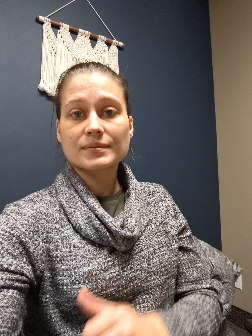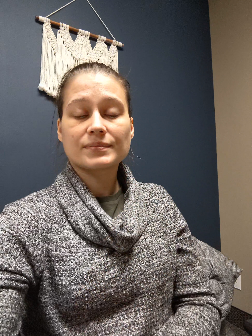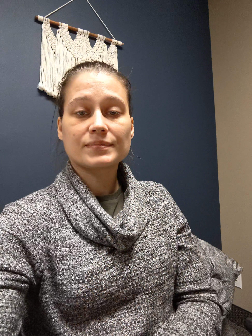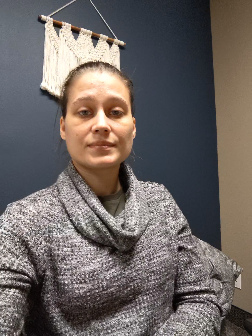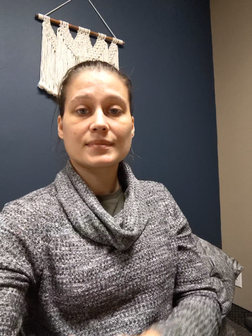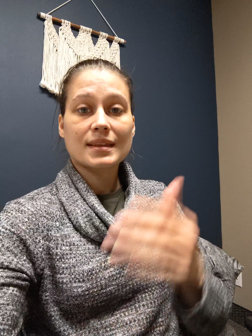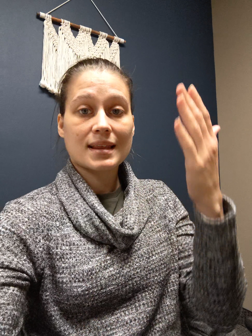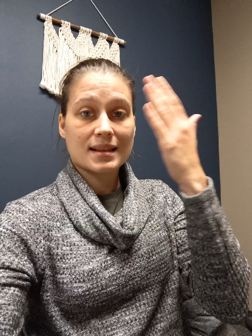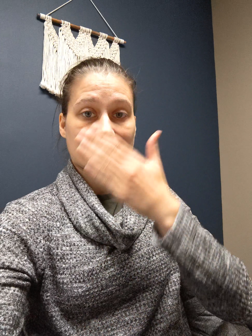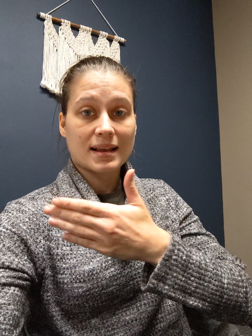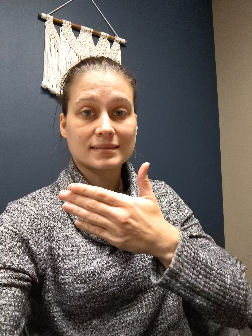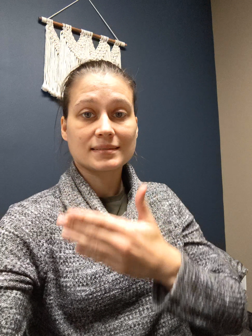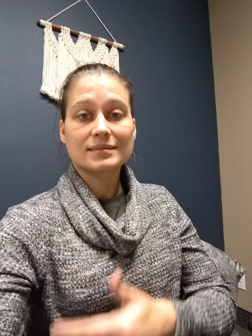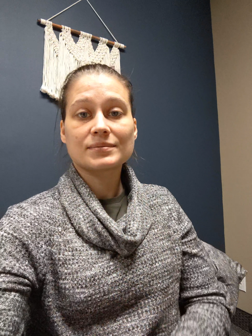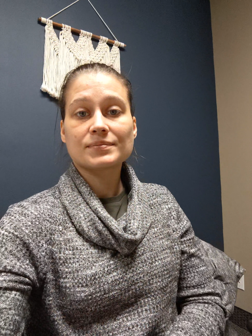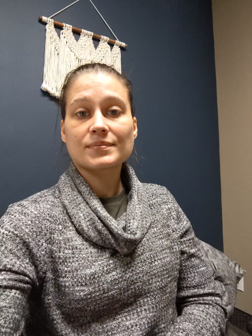night